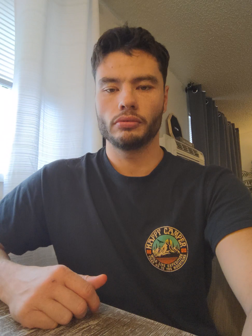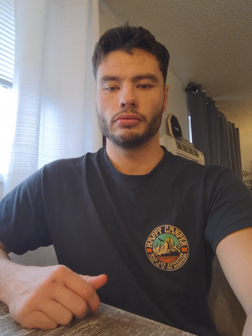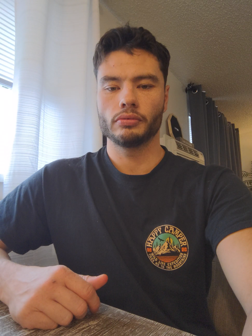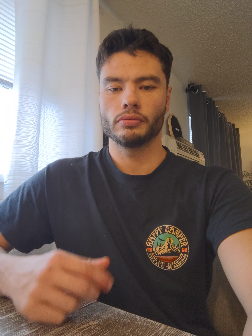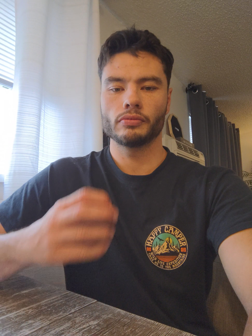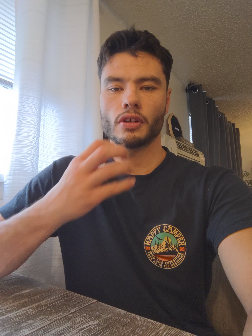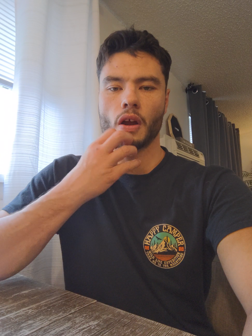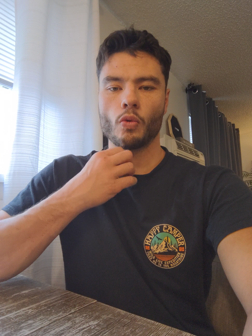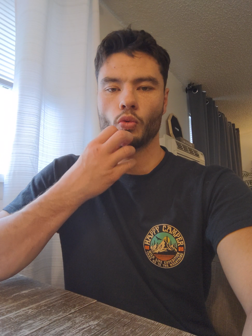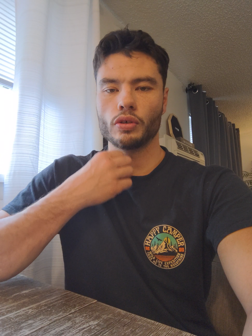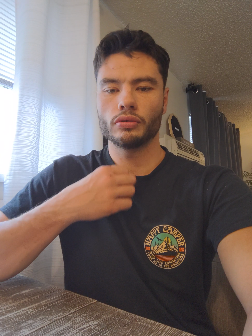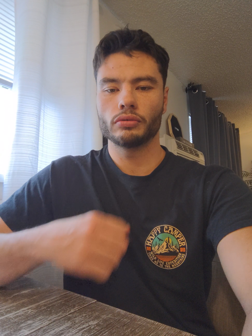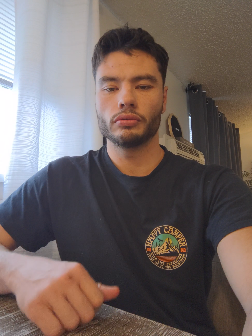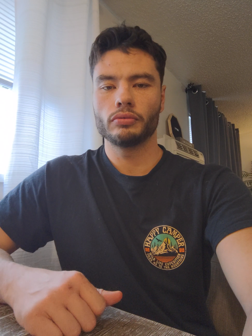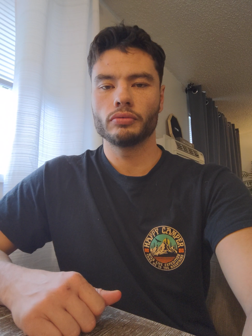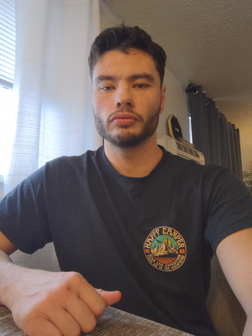underwear